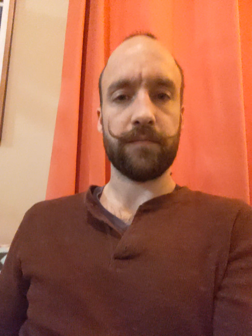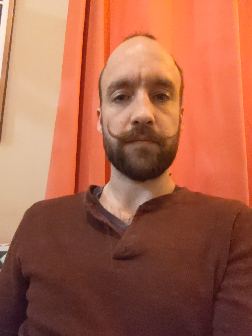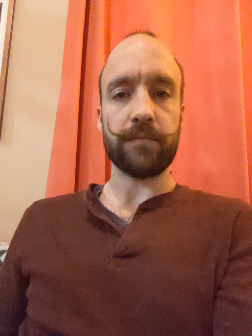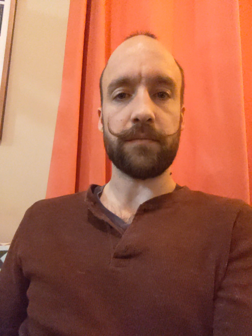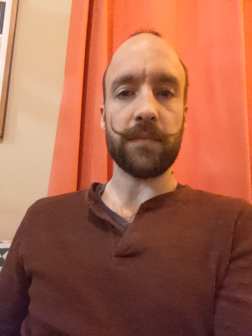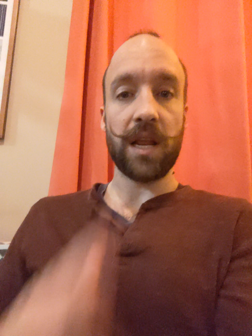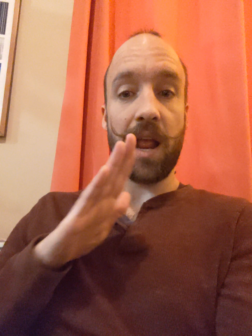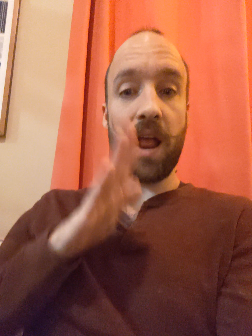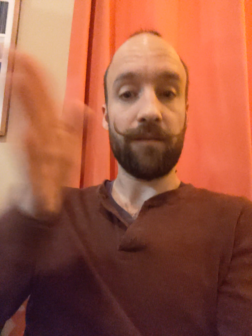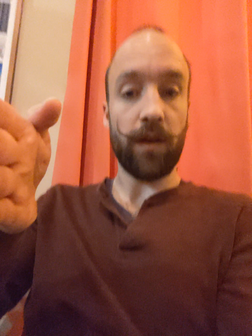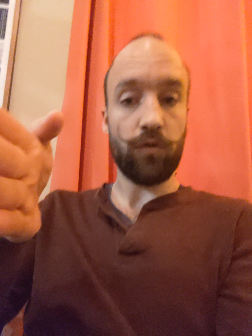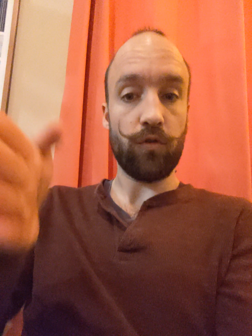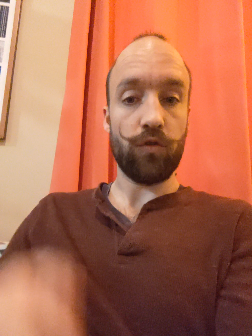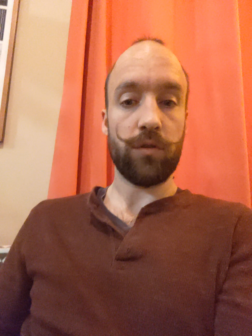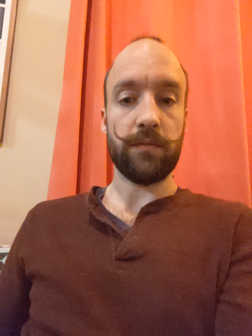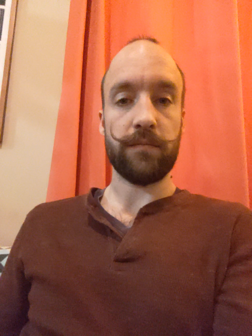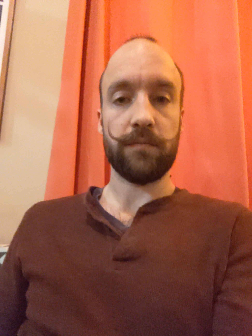after